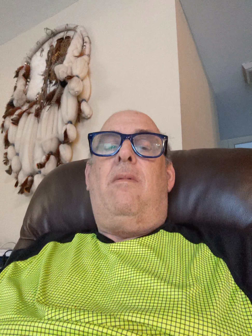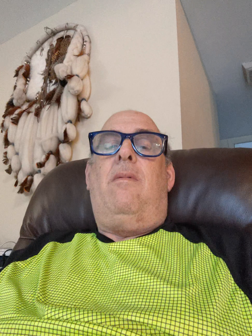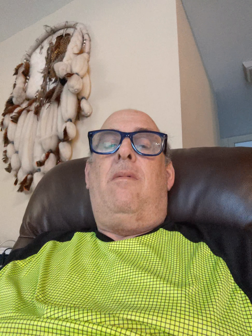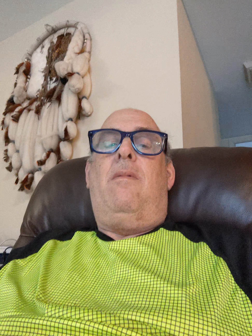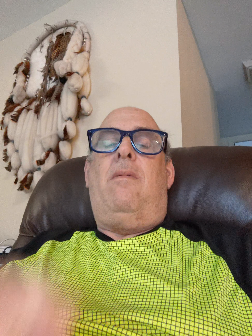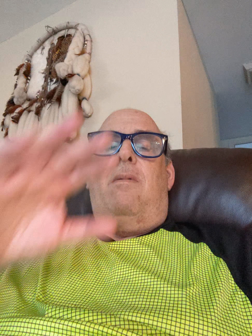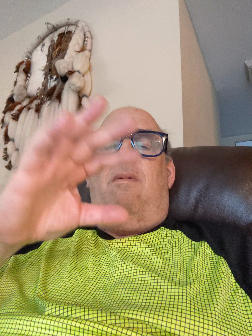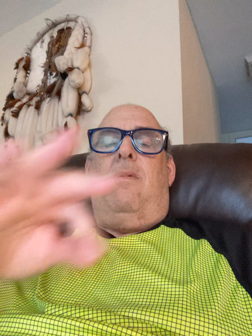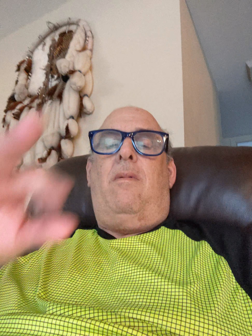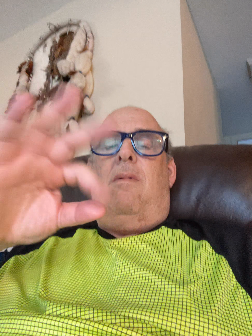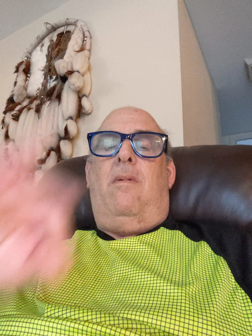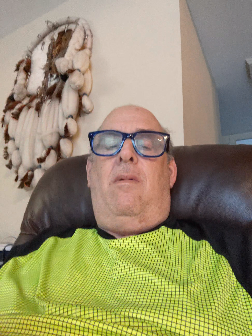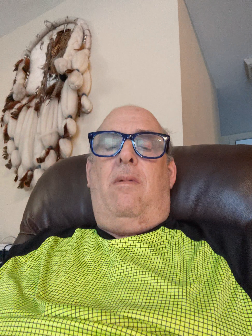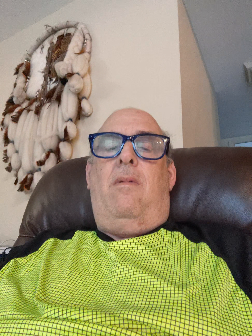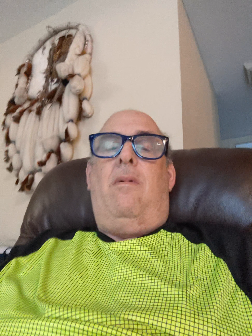story